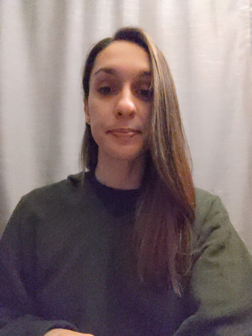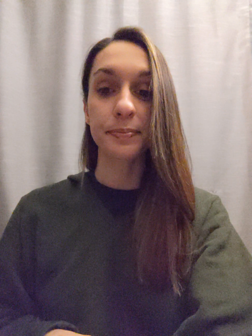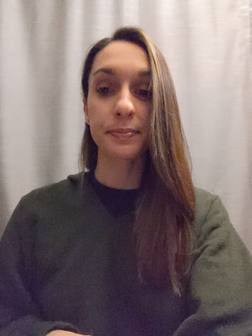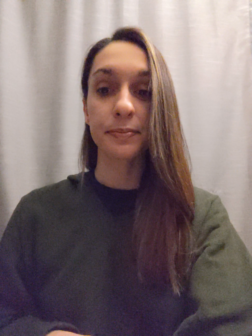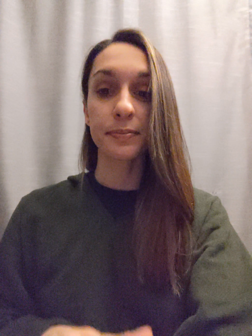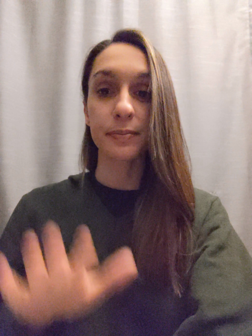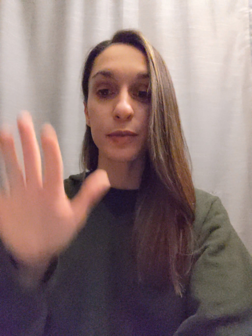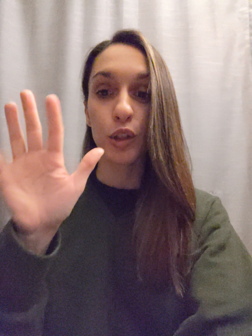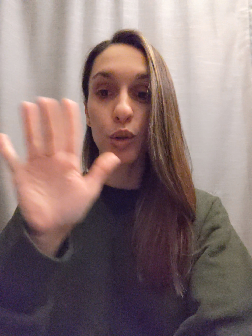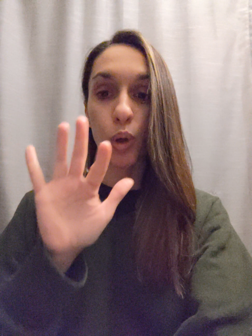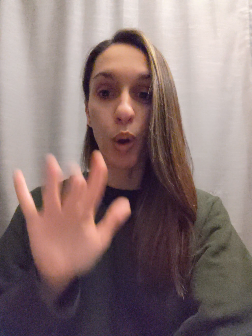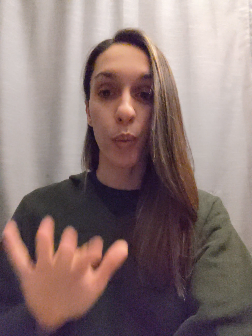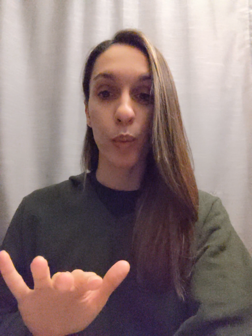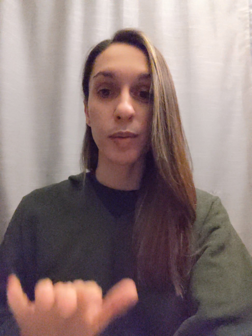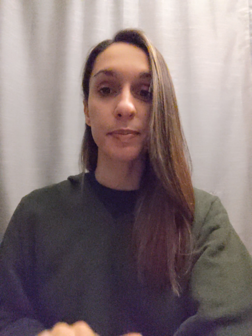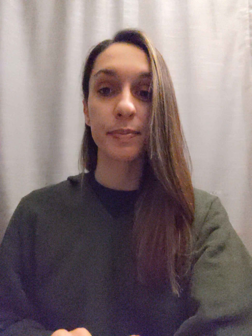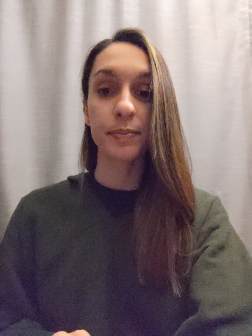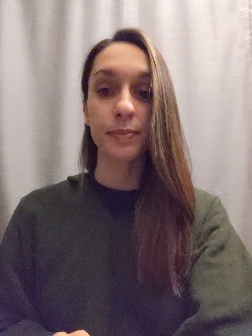snow